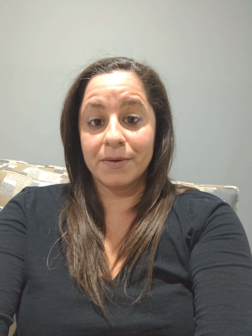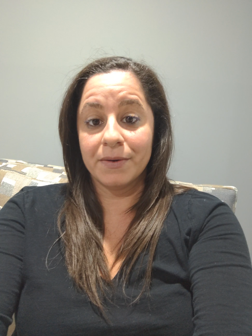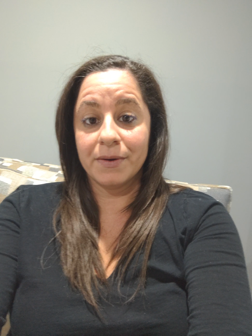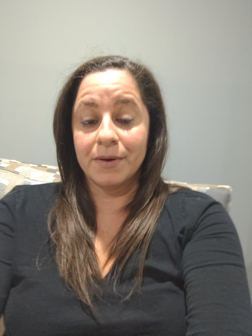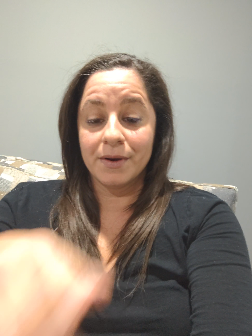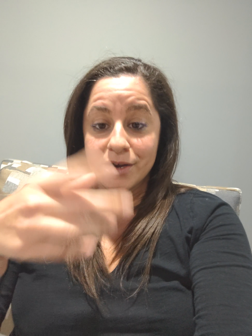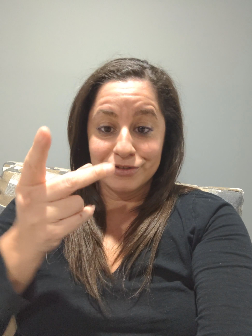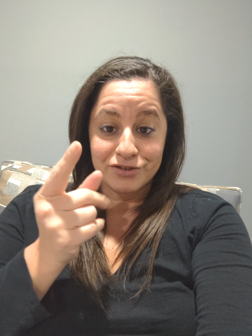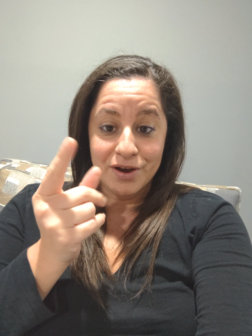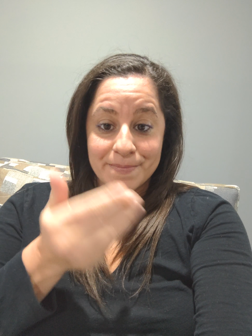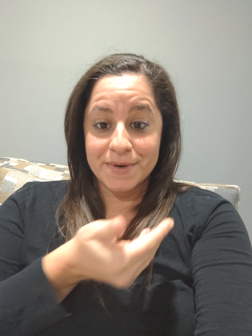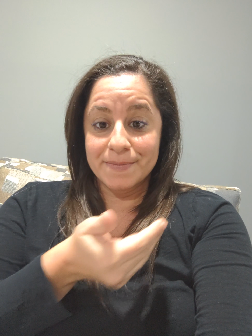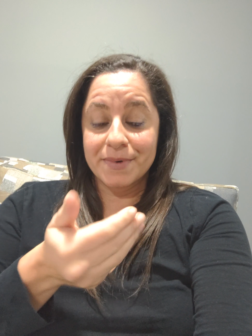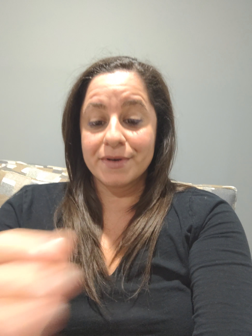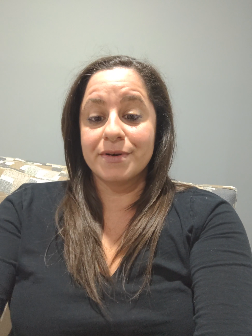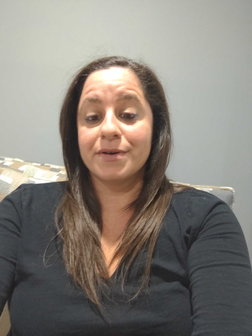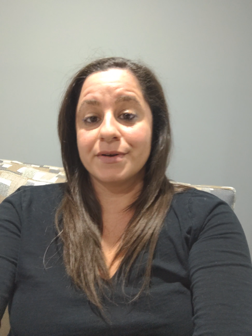puppy